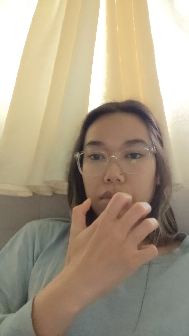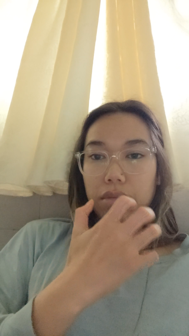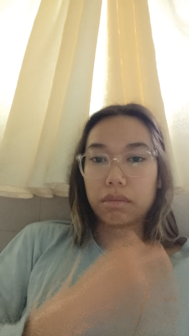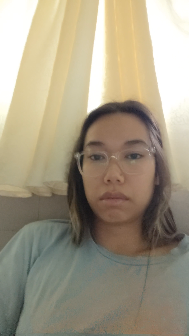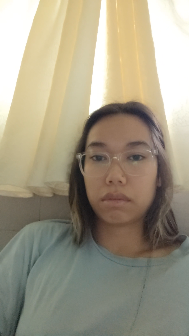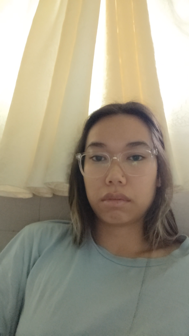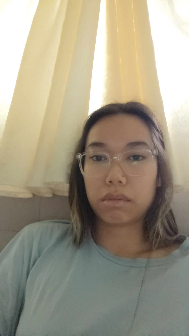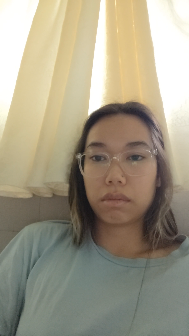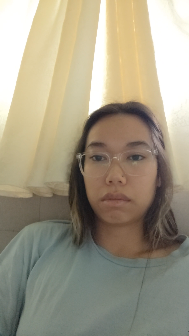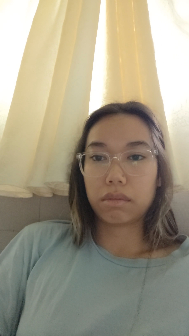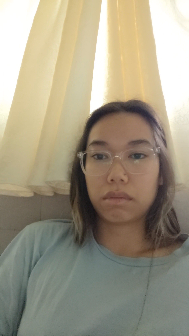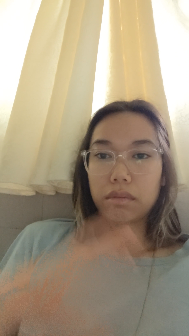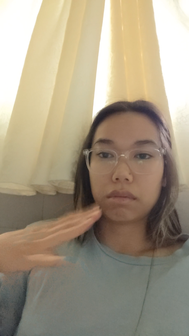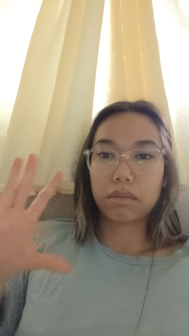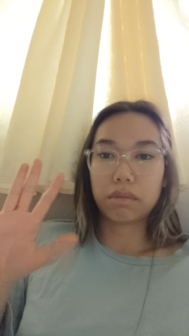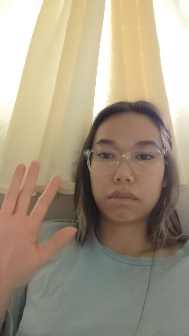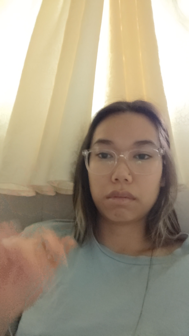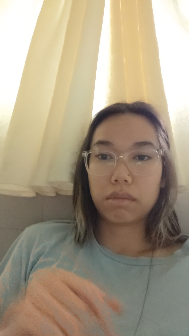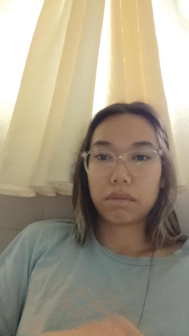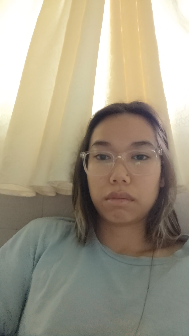dress